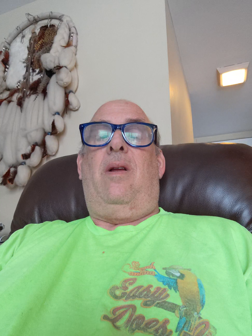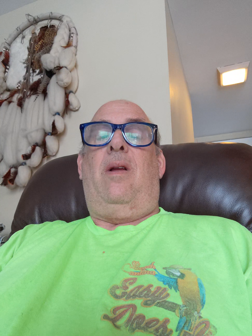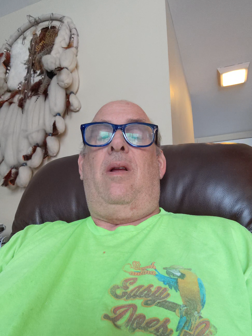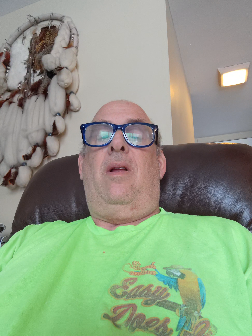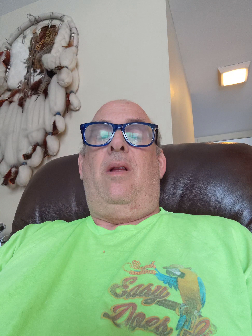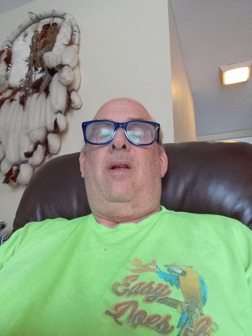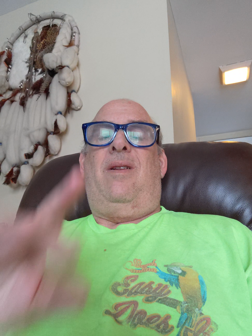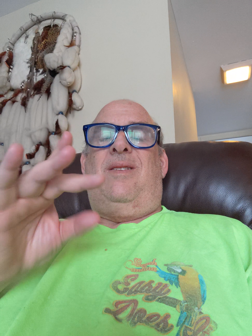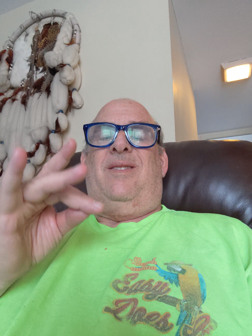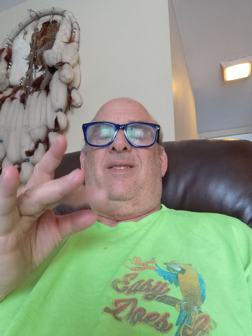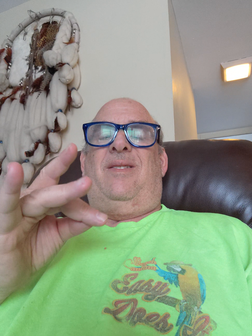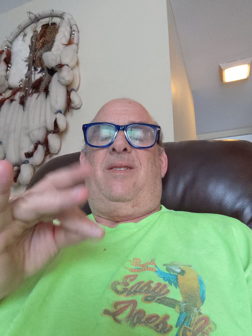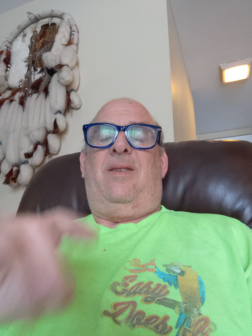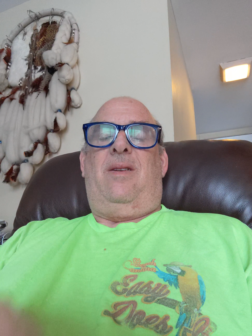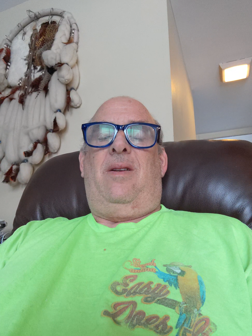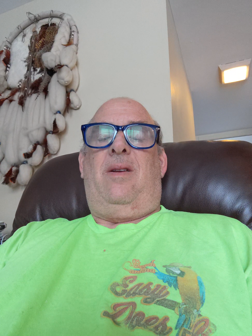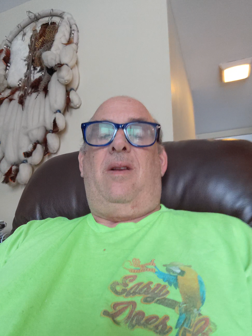sticky